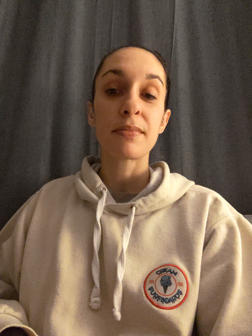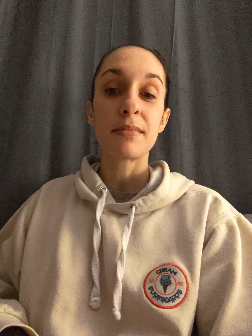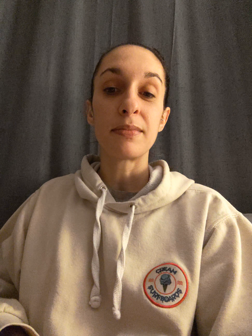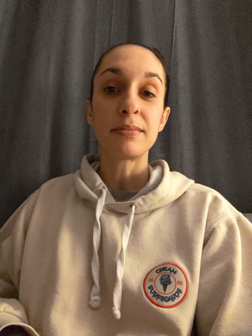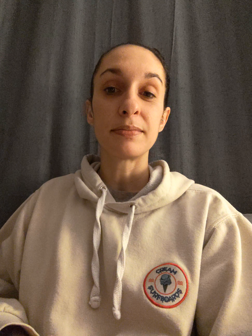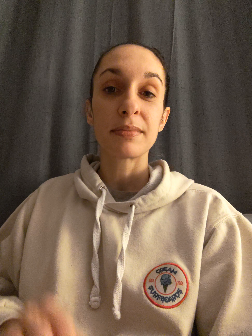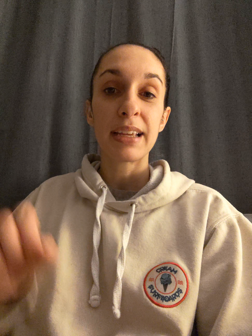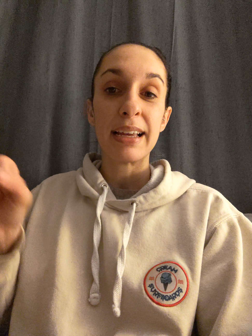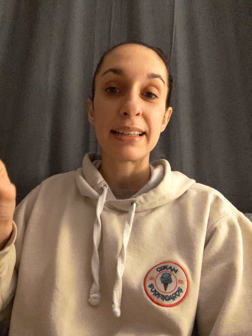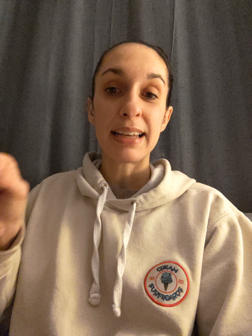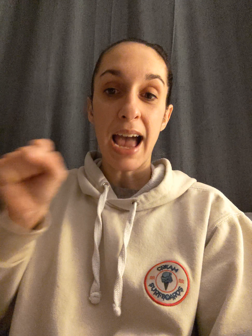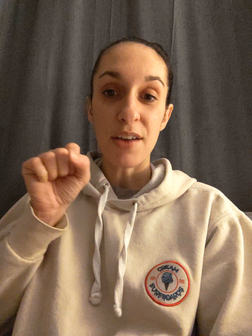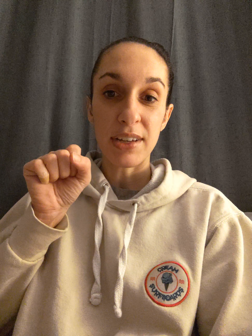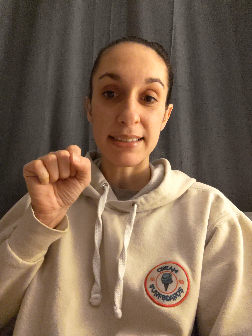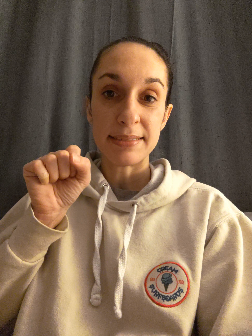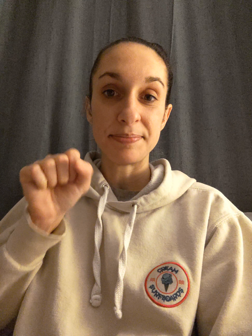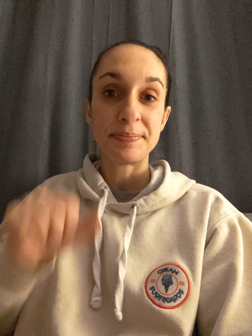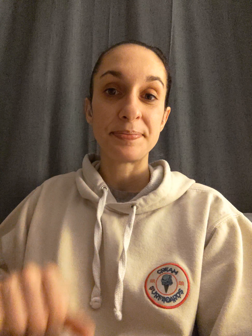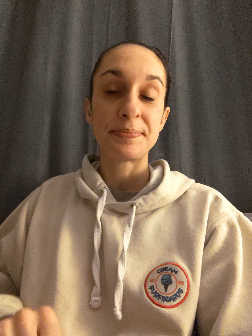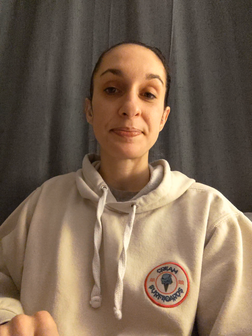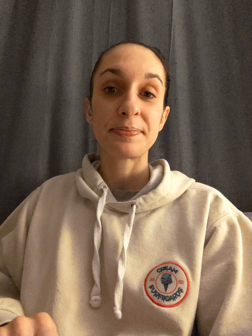carrot